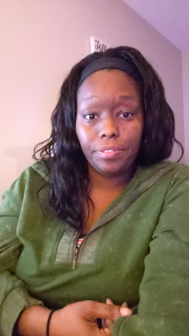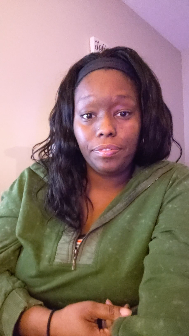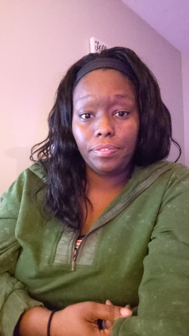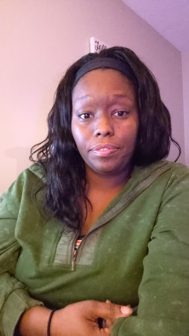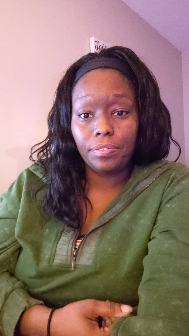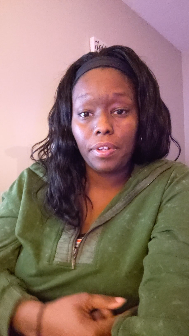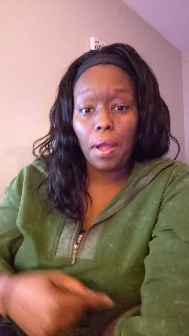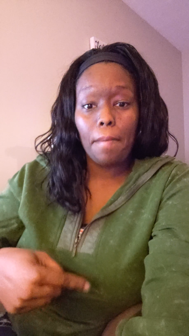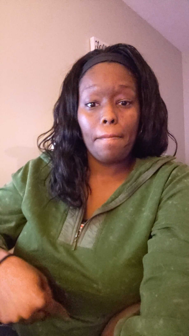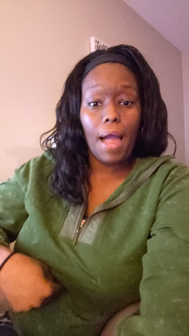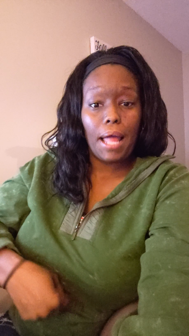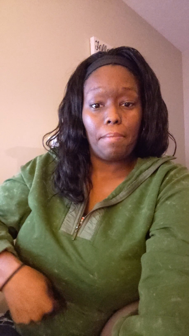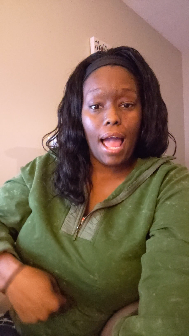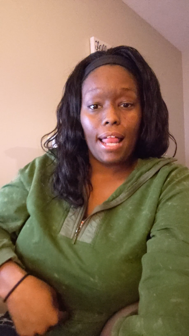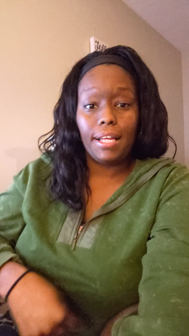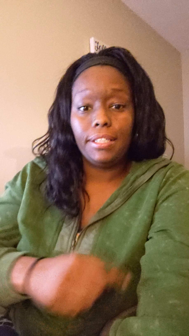belly button